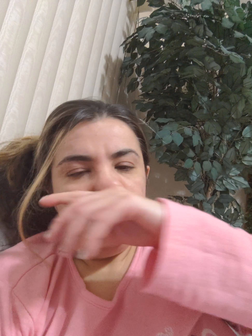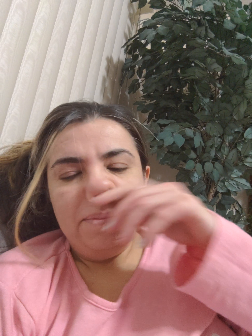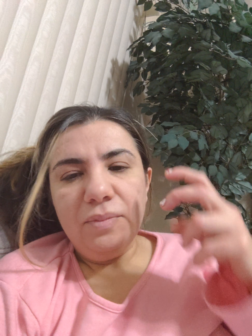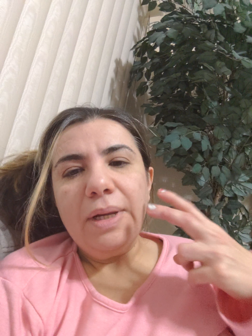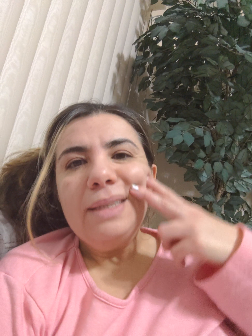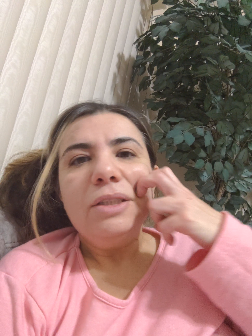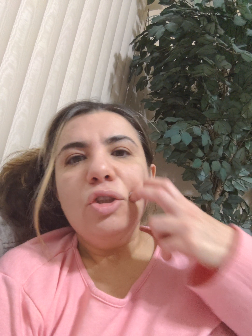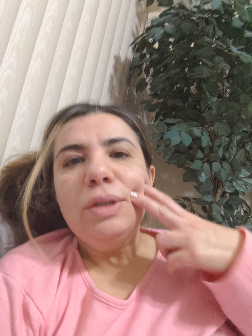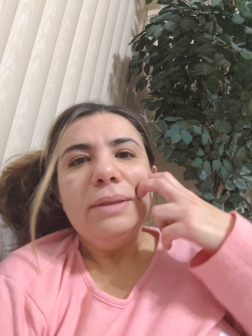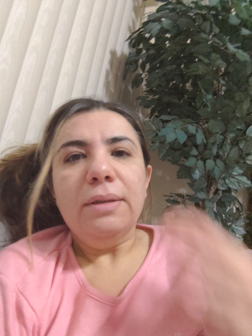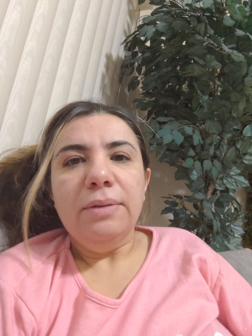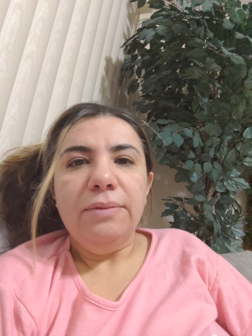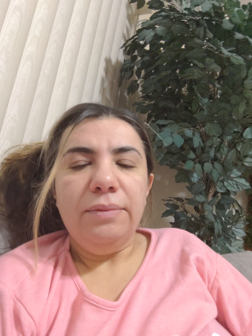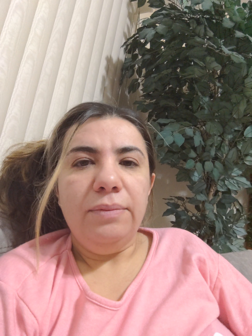gum